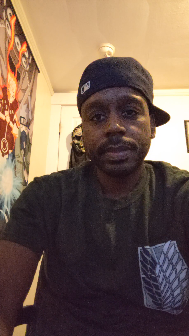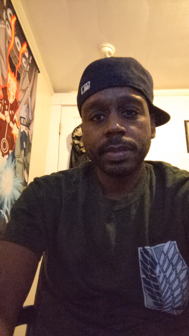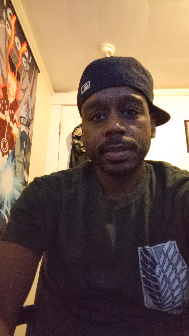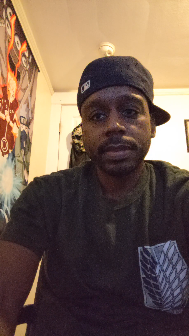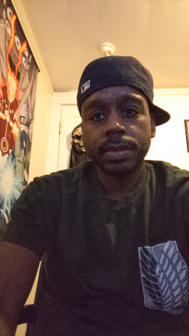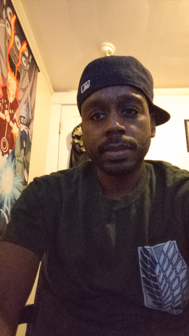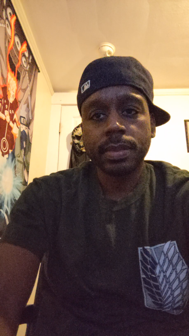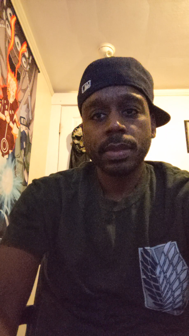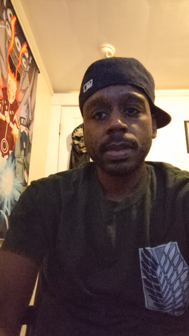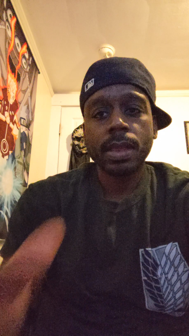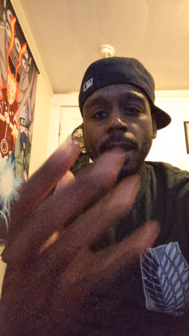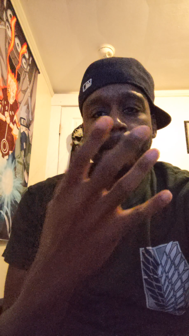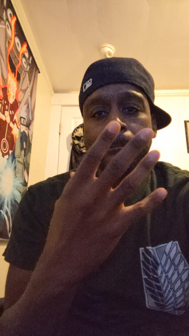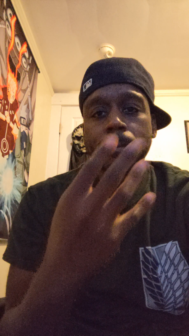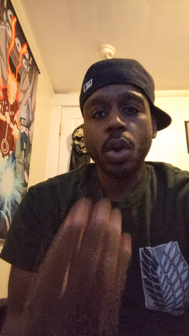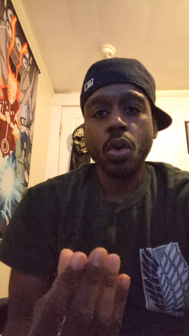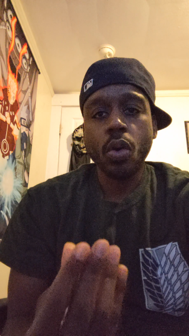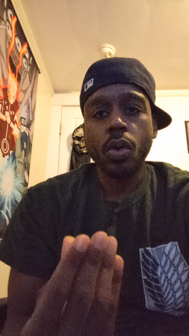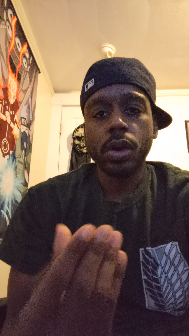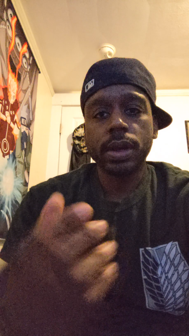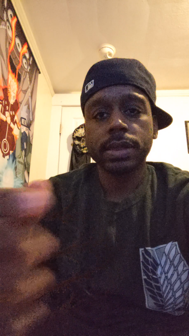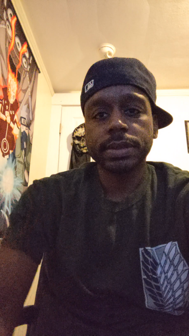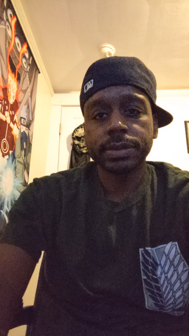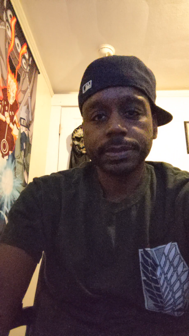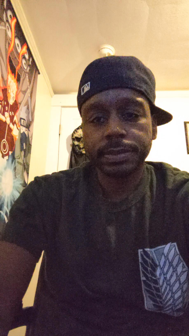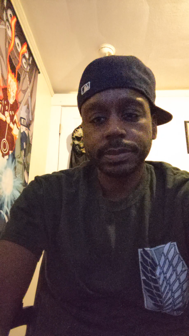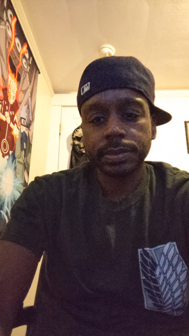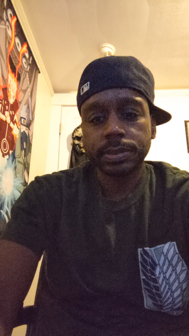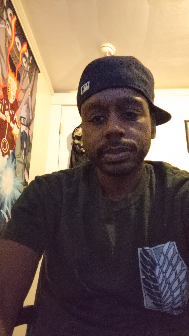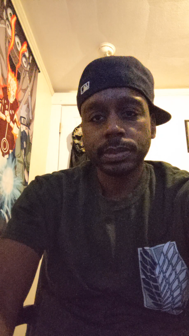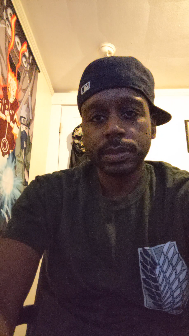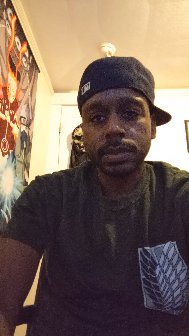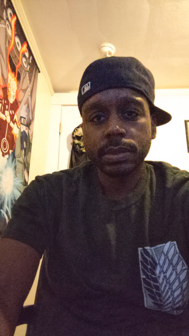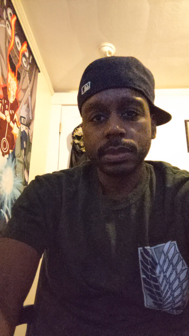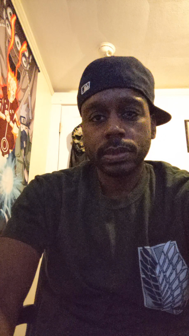poor